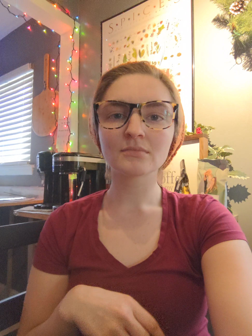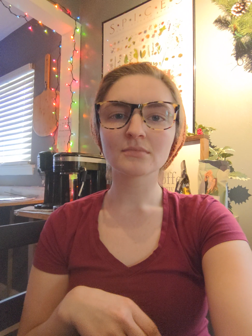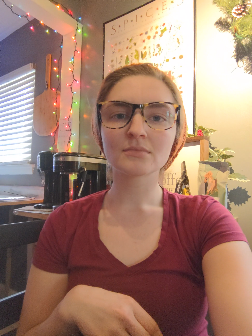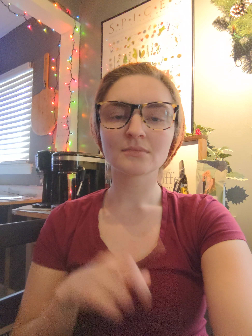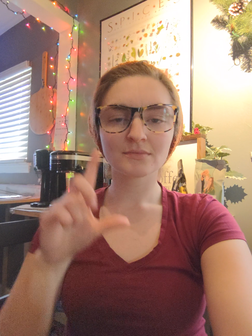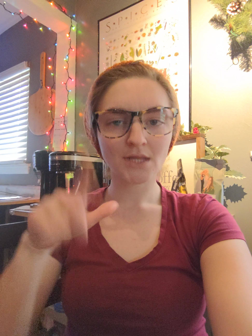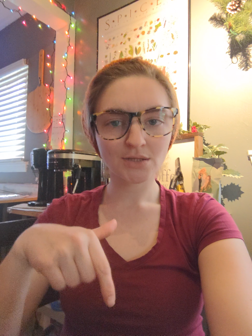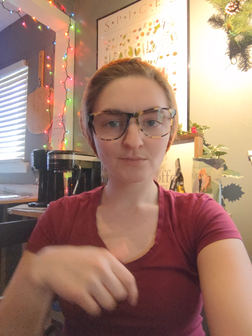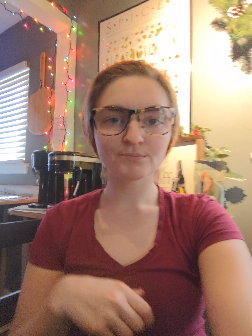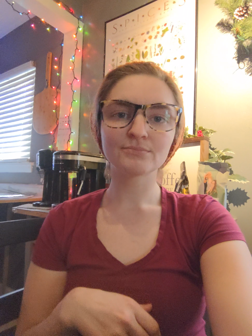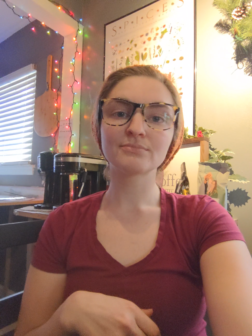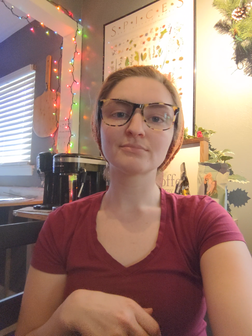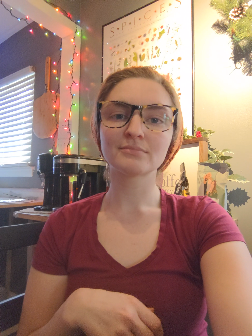later